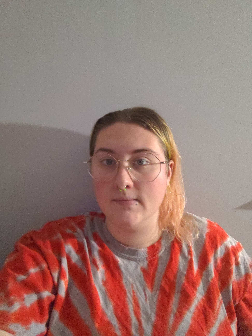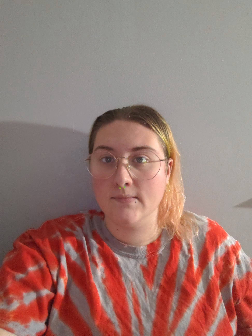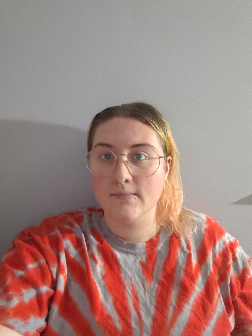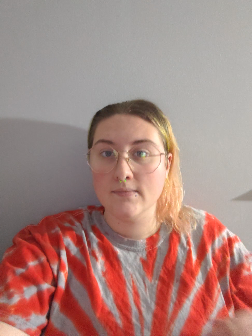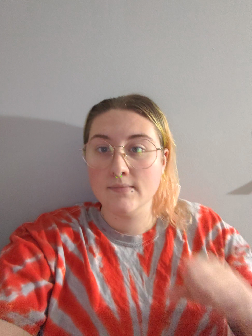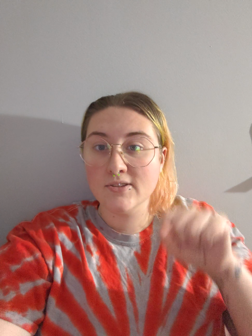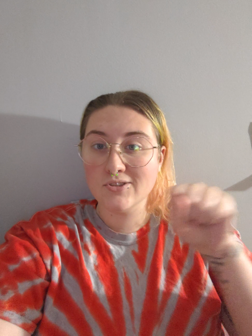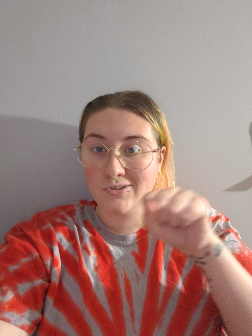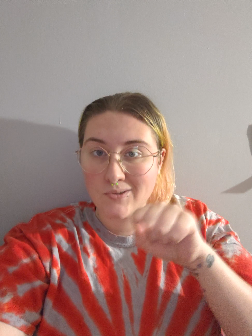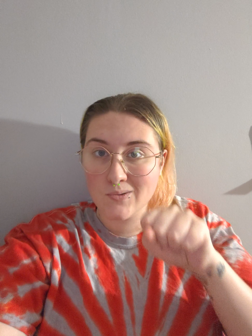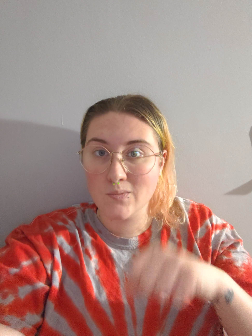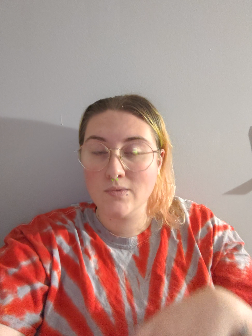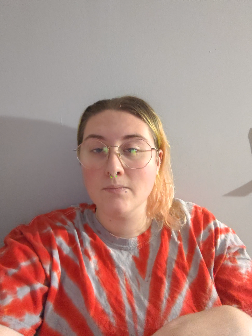shoe